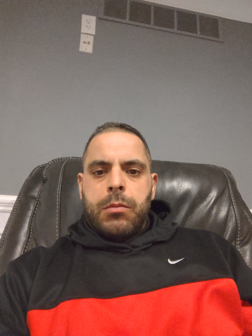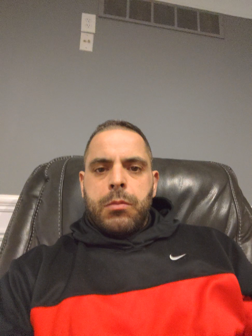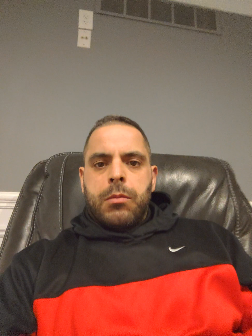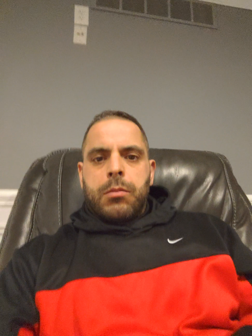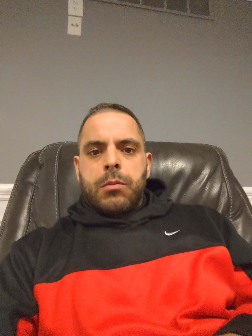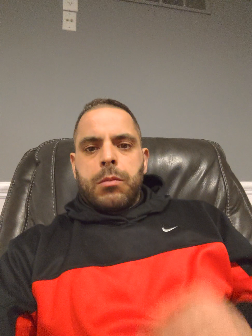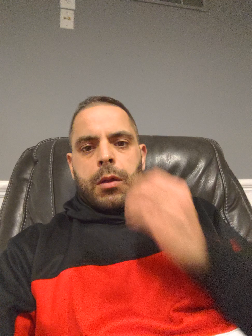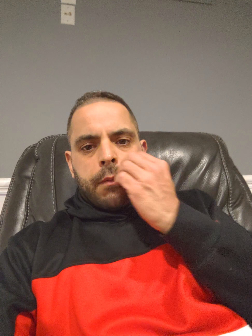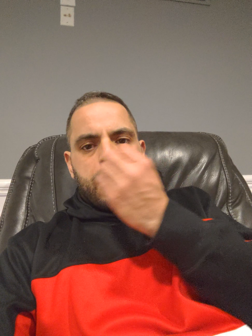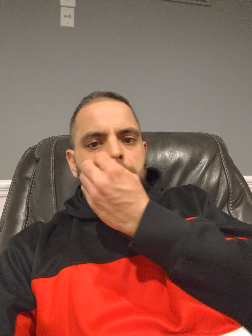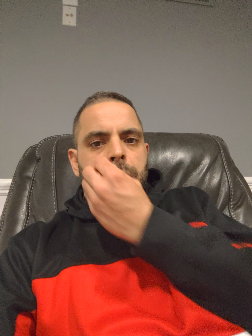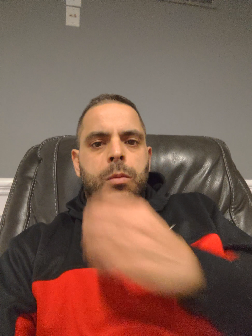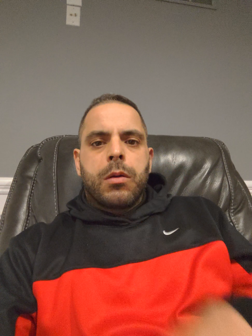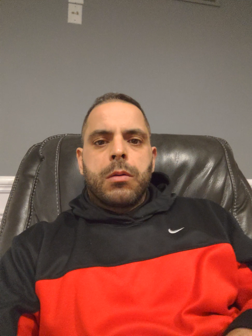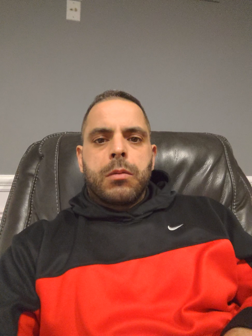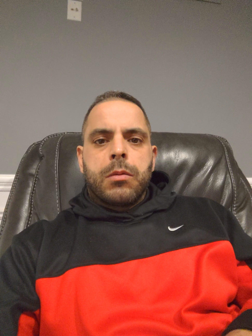flower